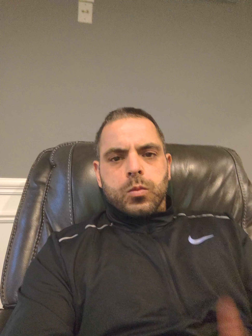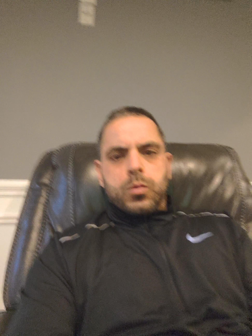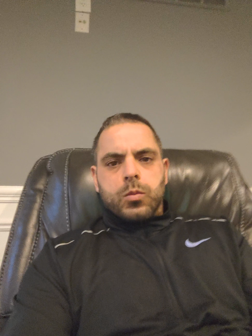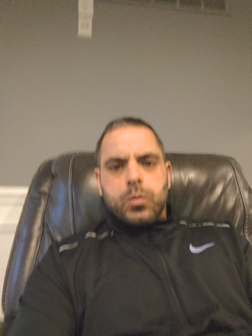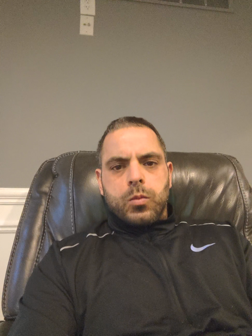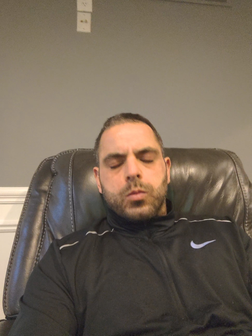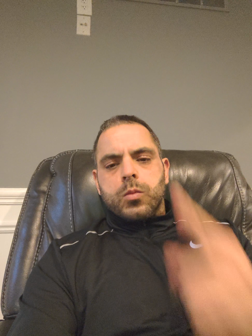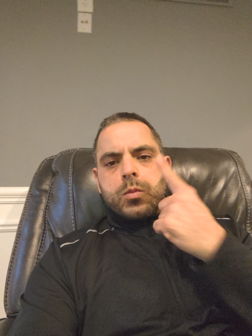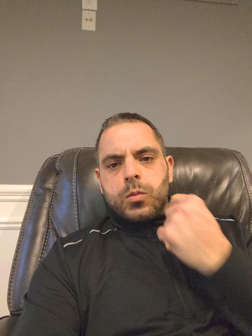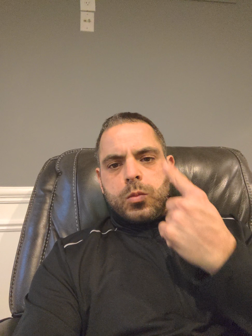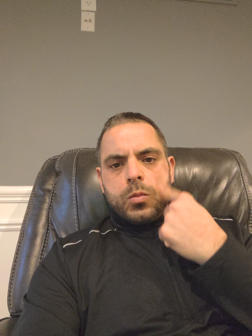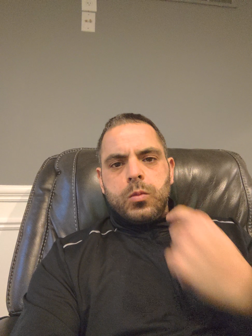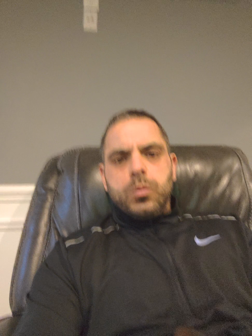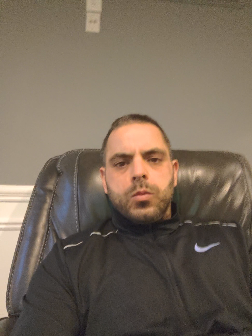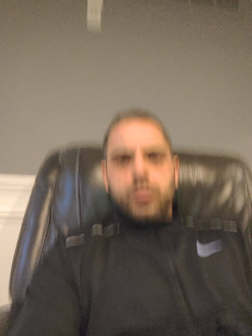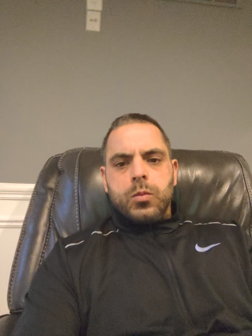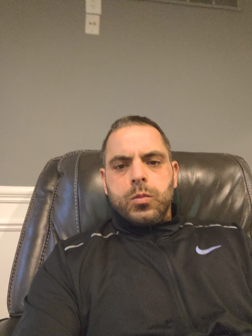cry